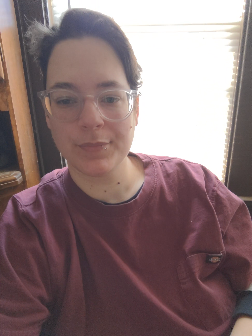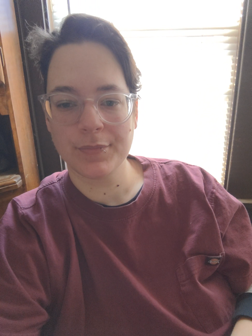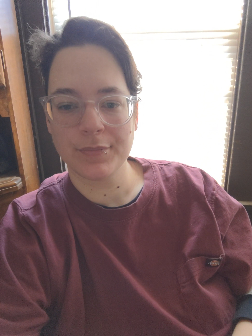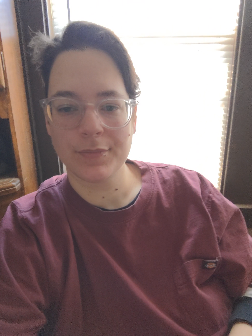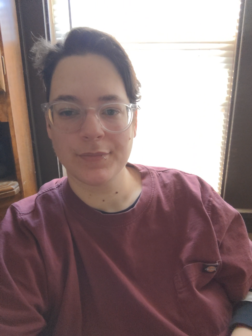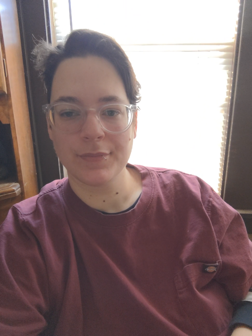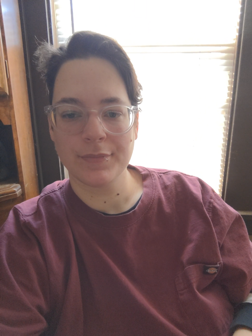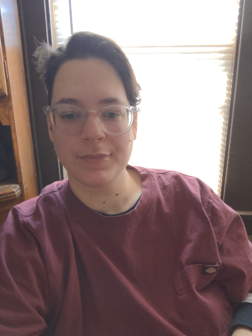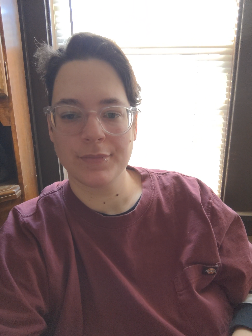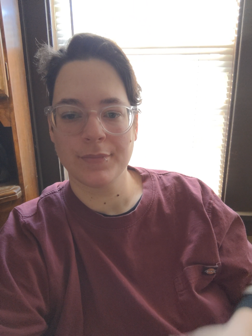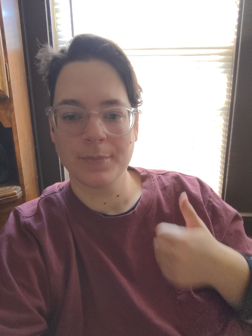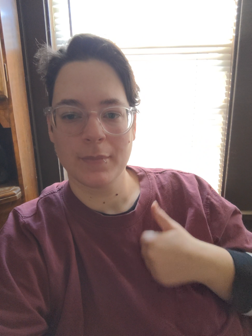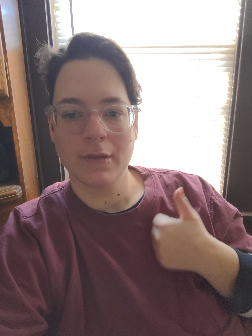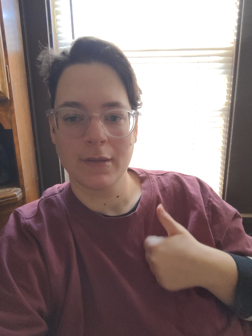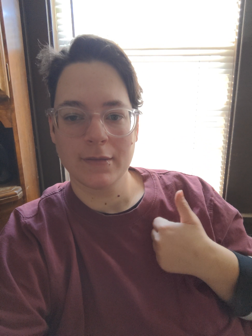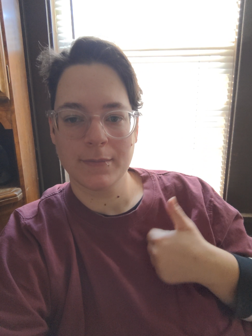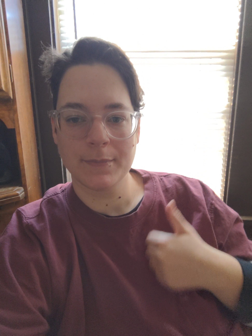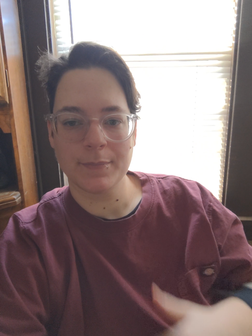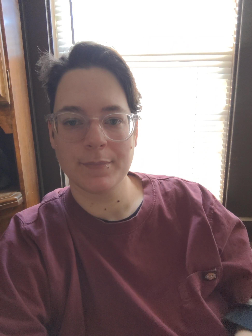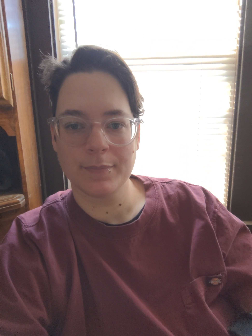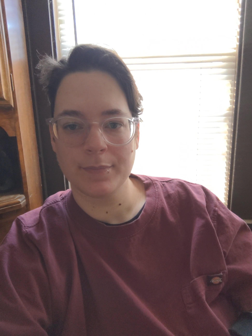bath